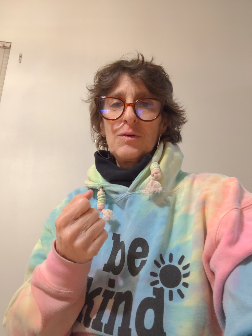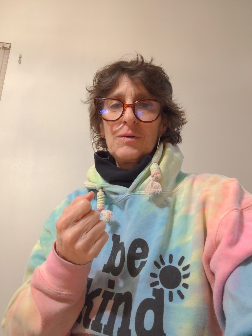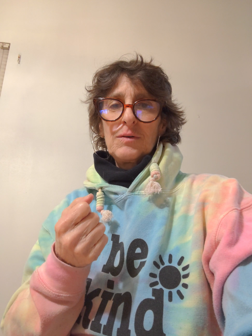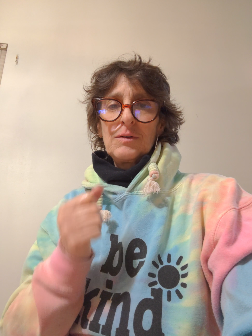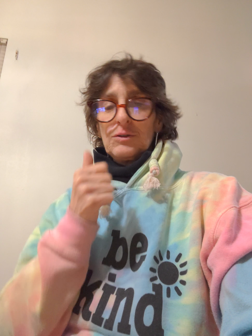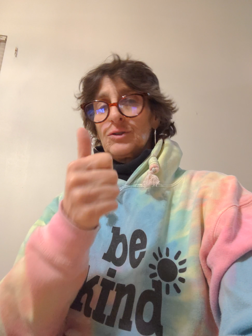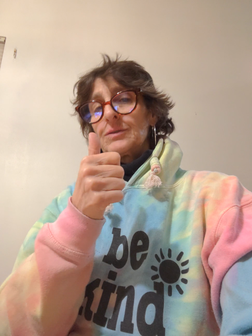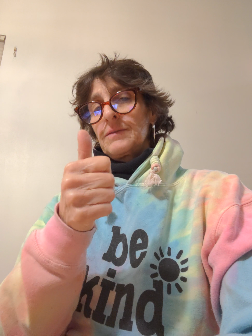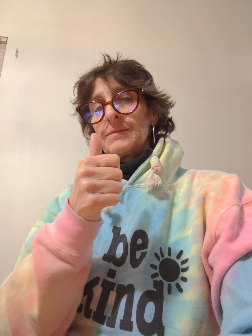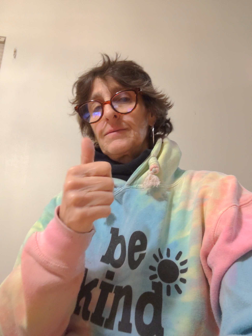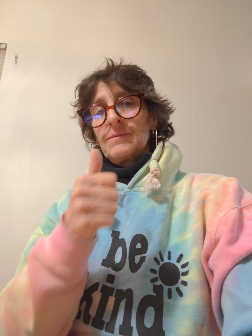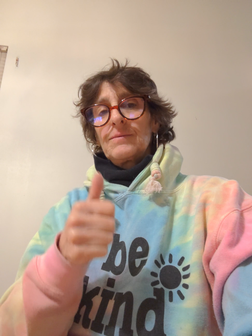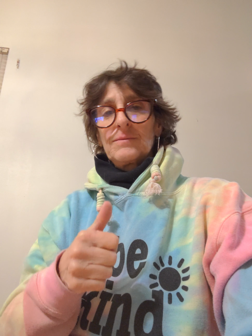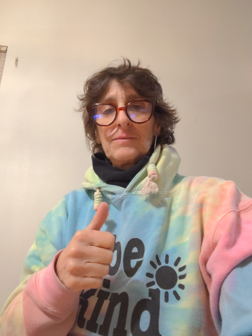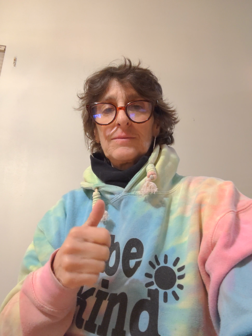yourself